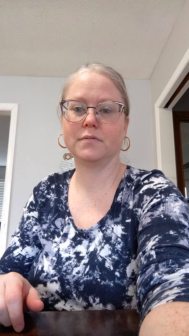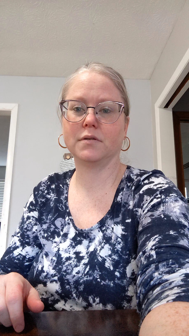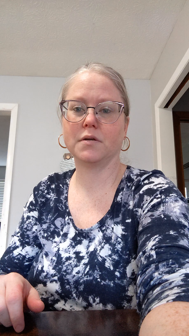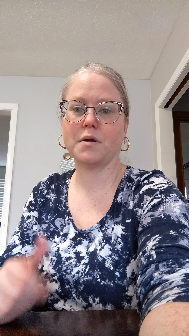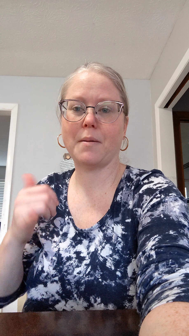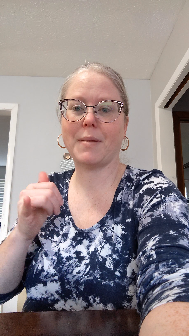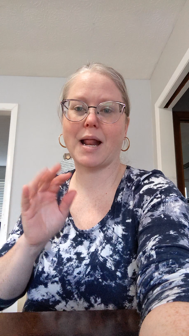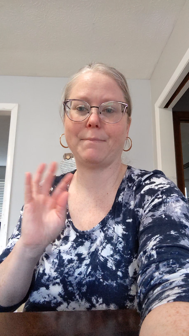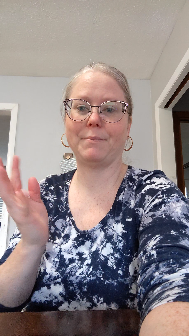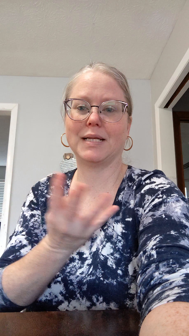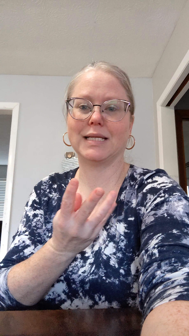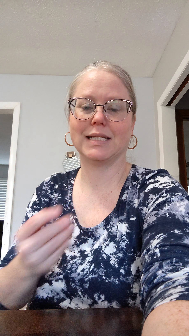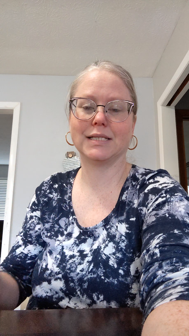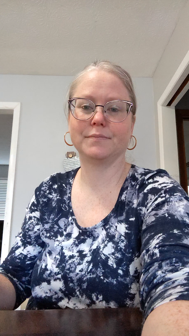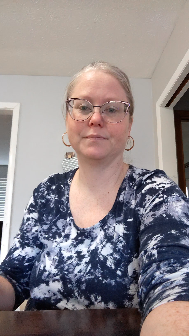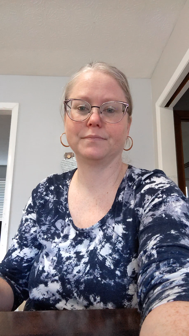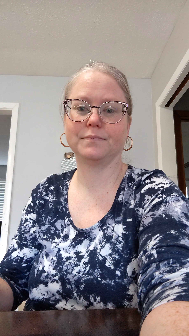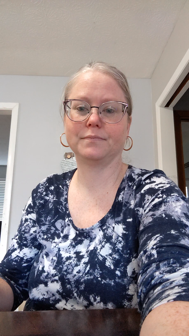playpen